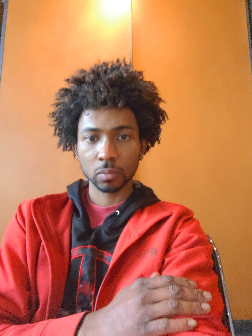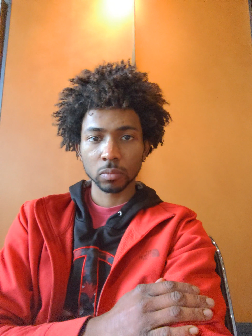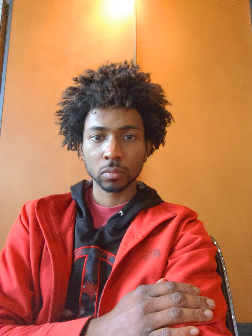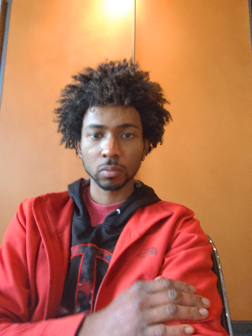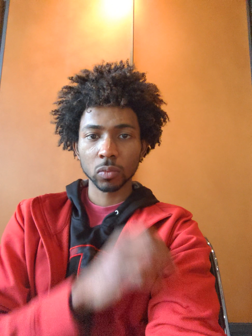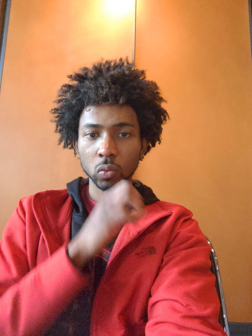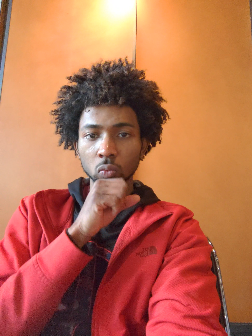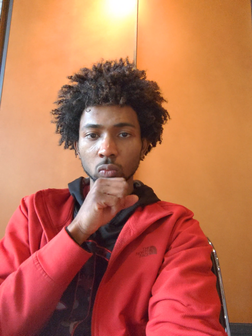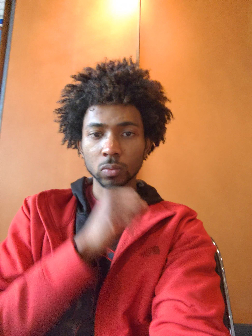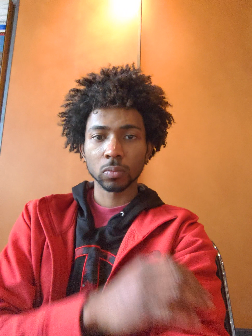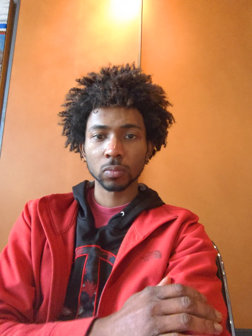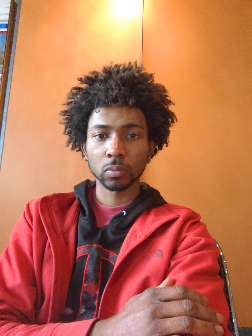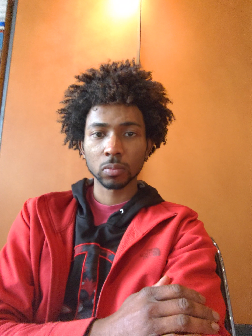orange